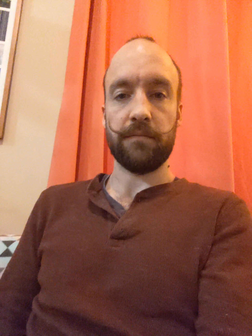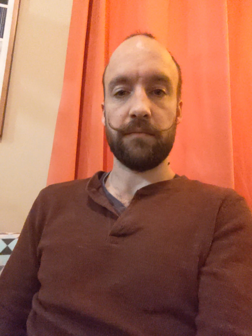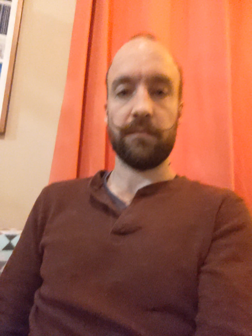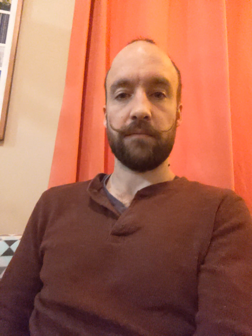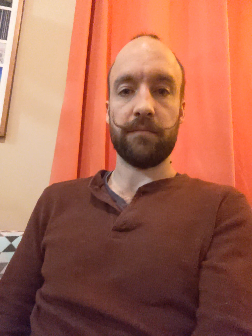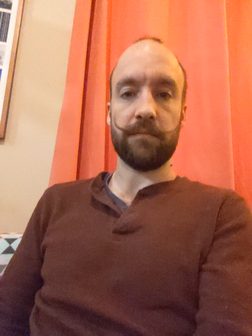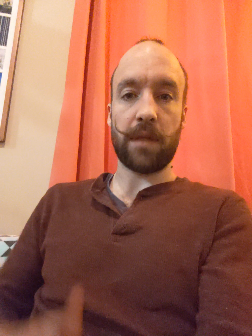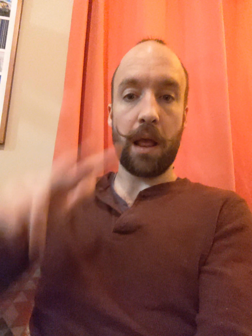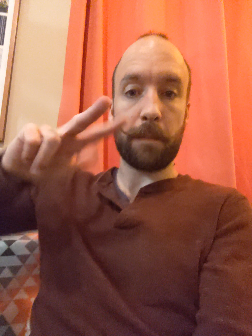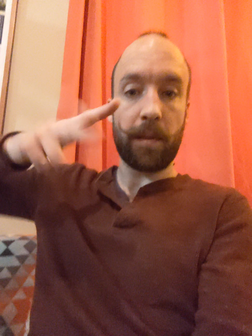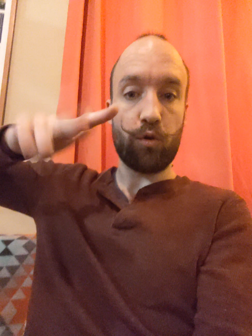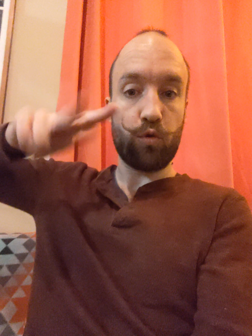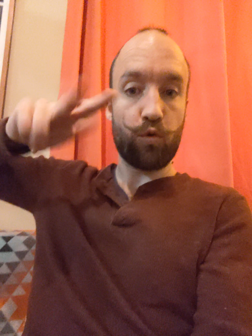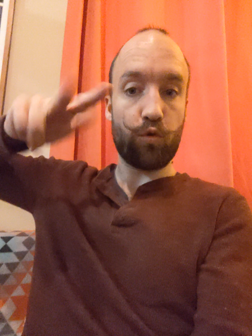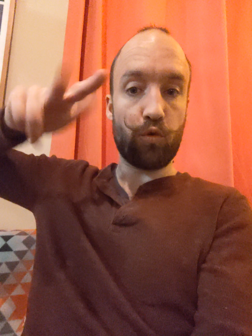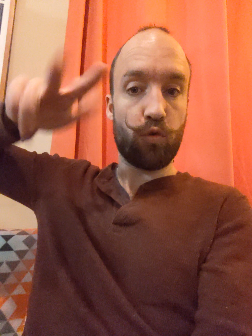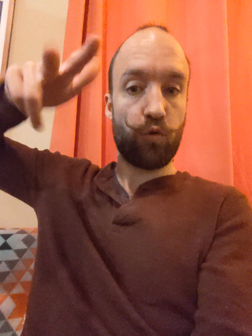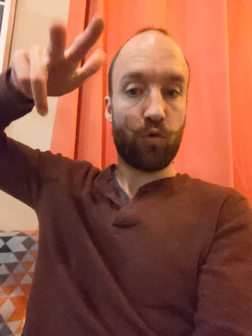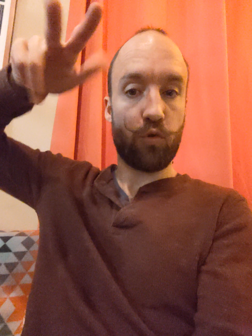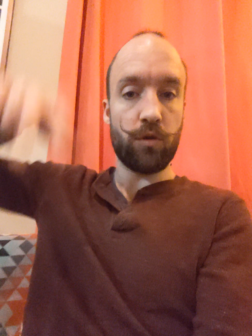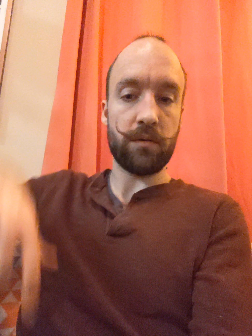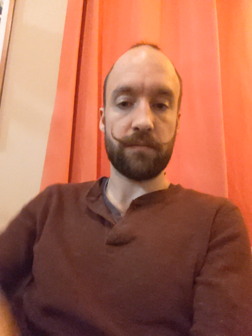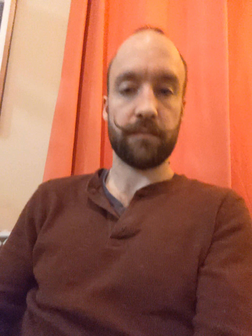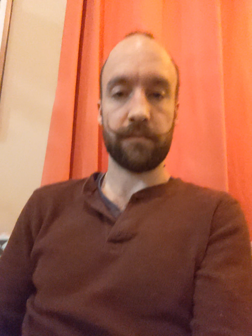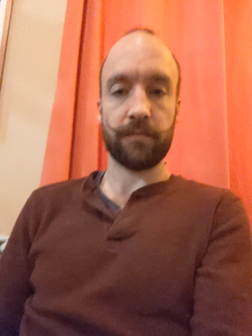helicopter